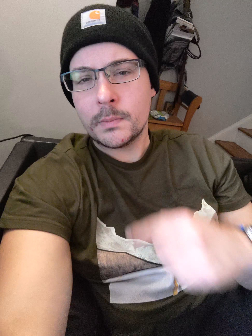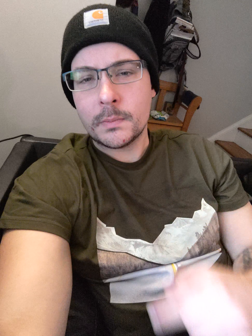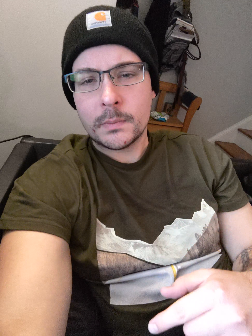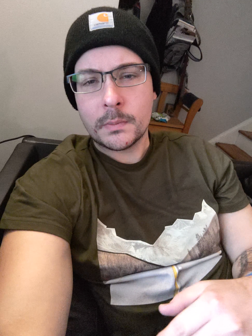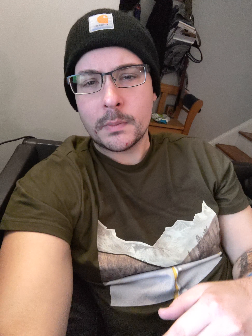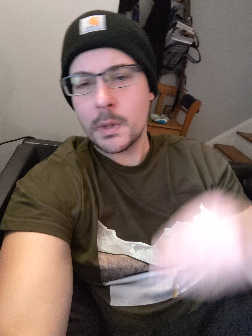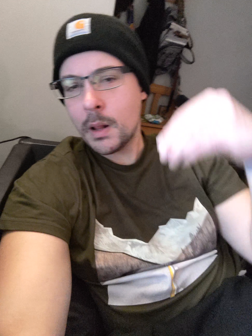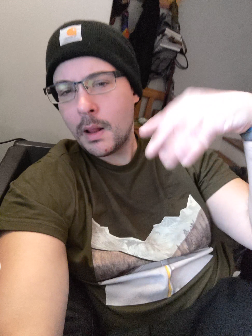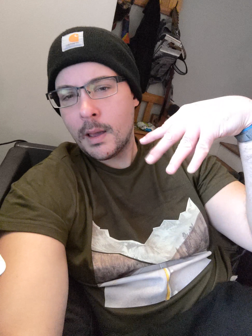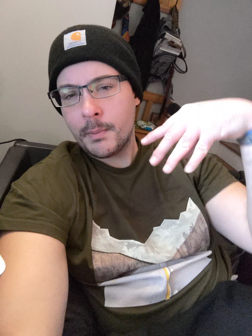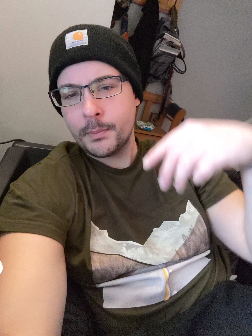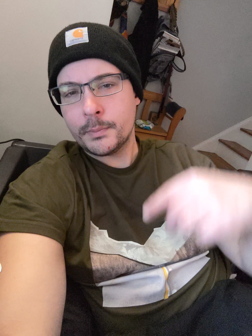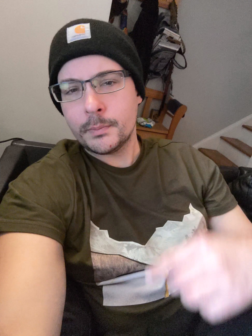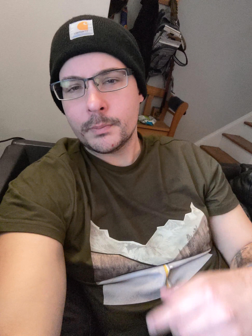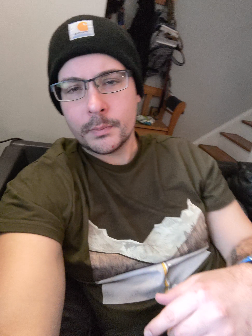lamp